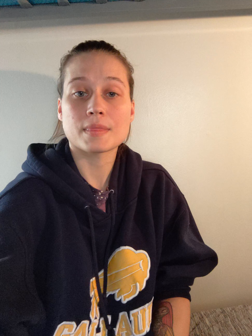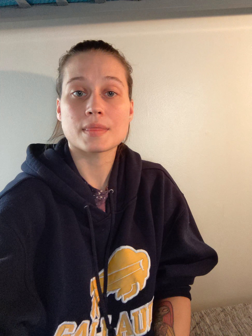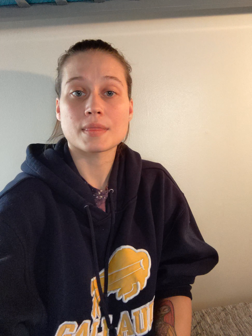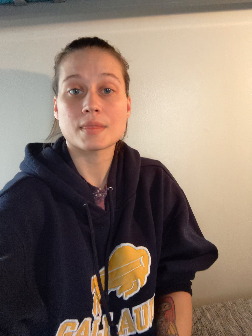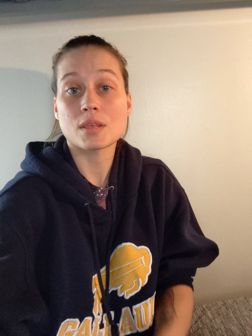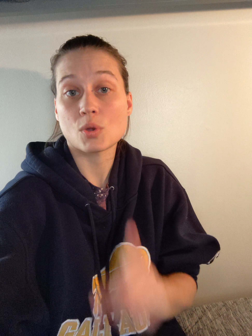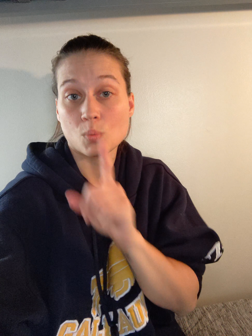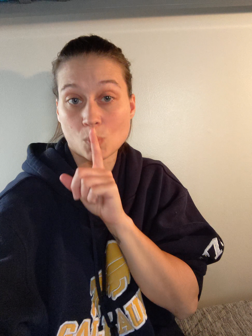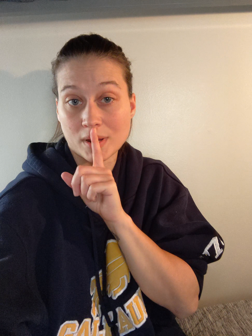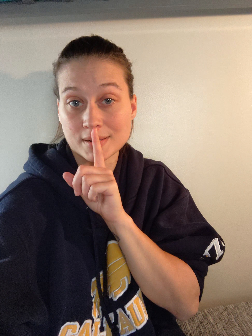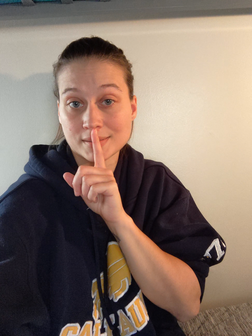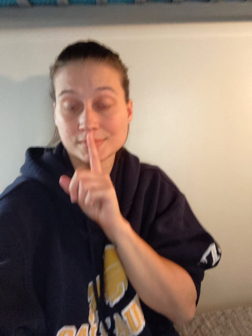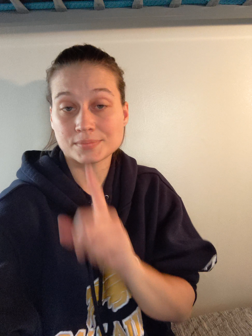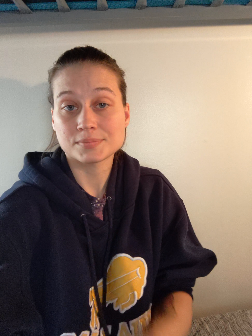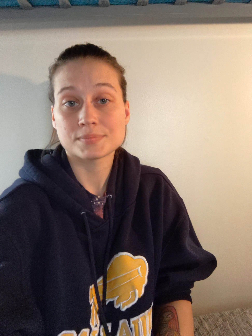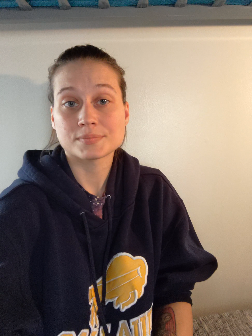quiet